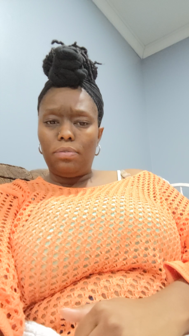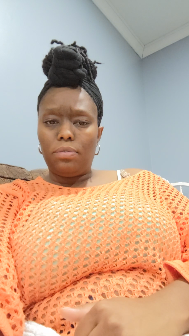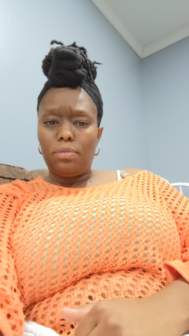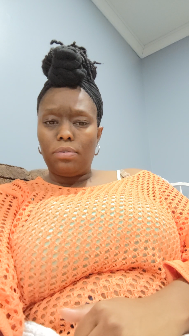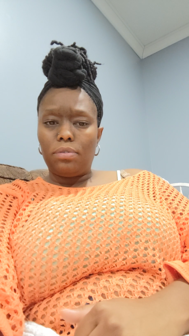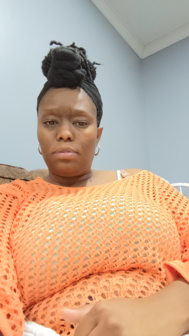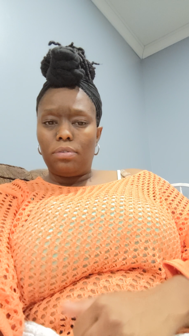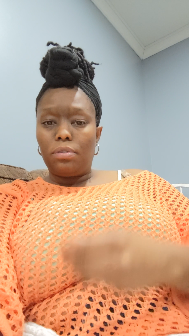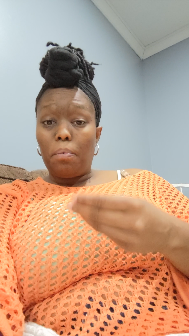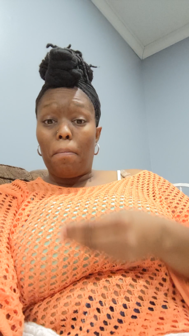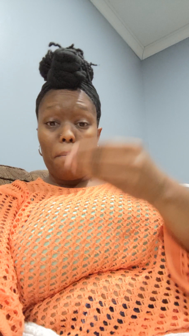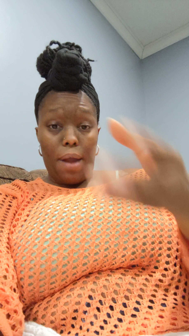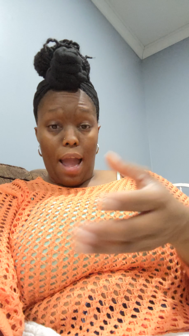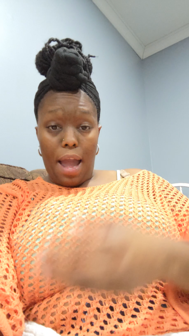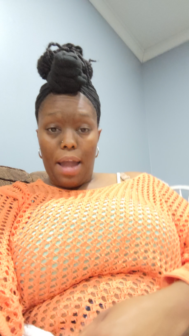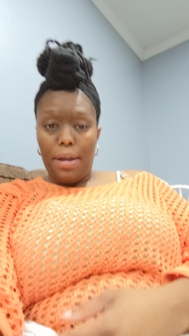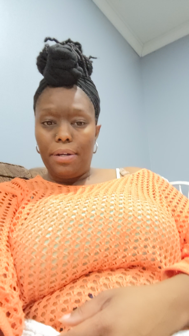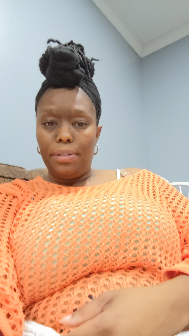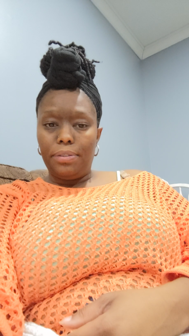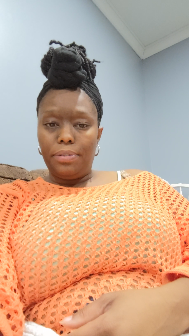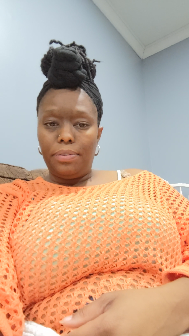buy